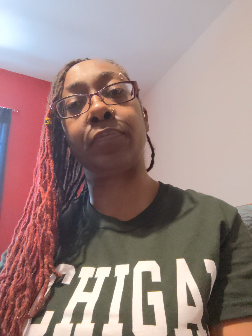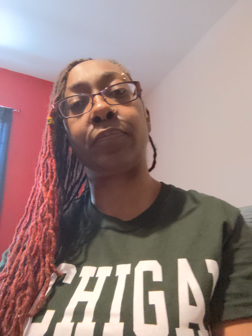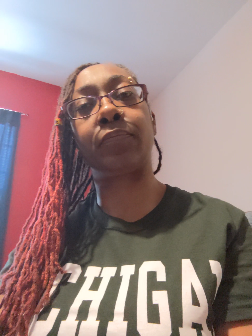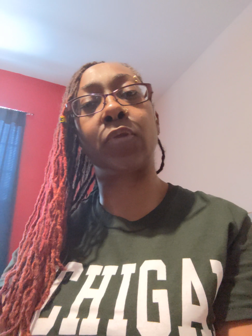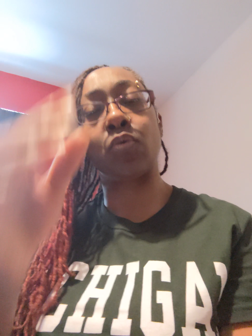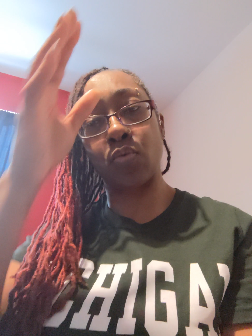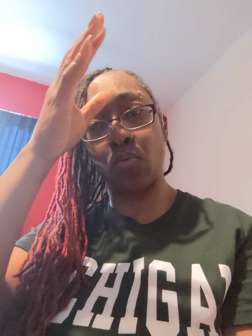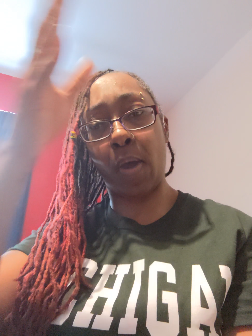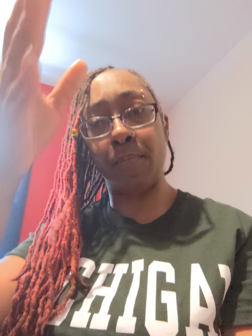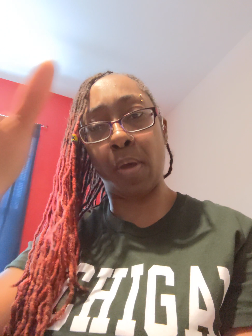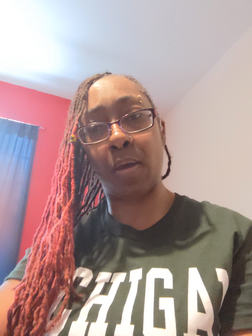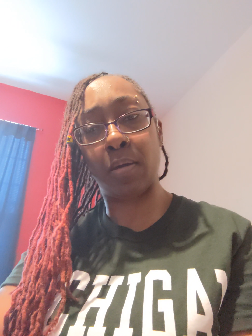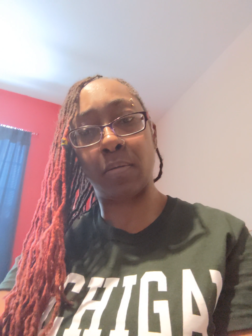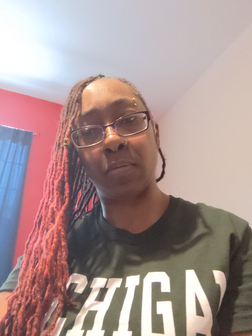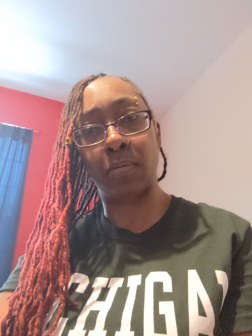grandpa